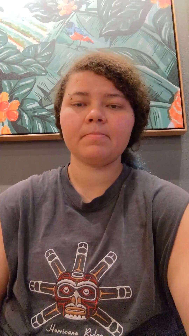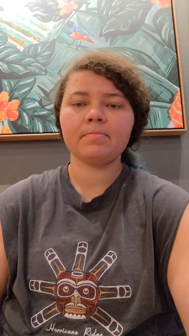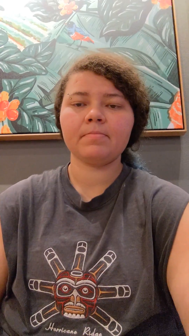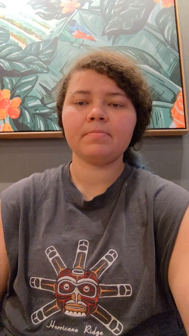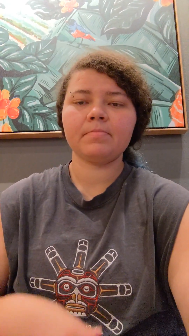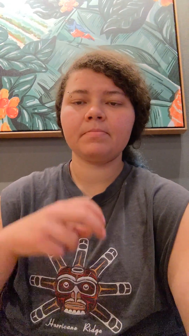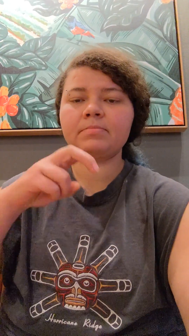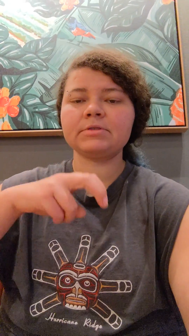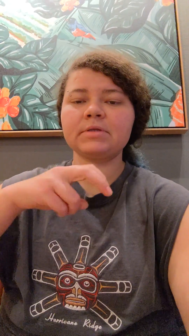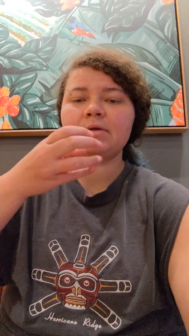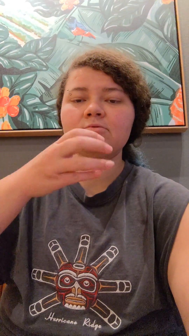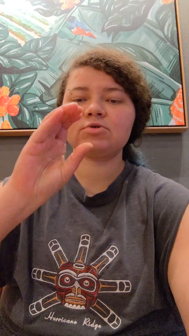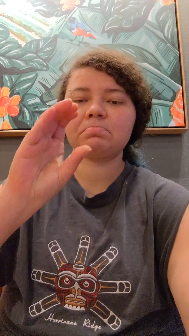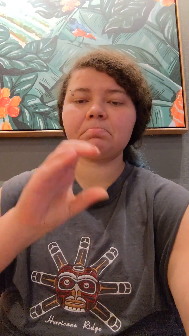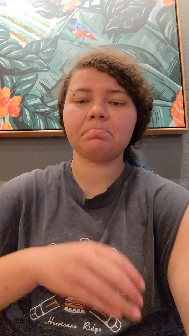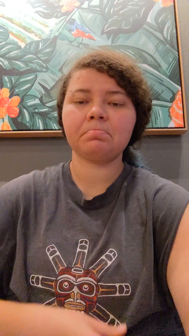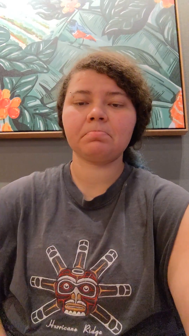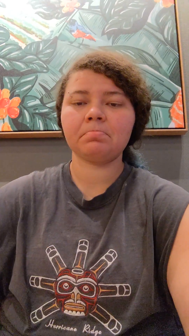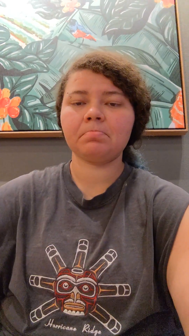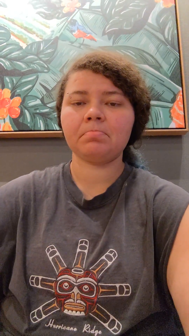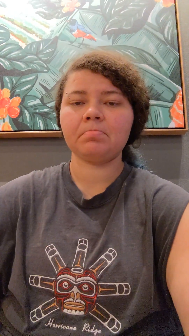potato chip